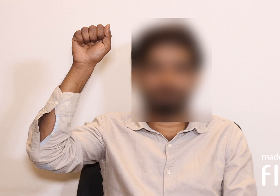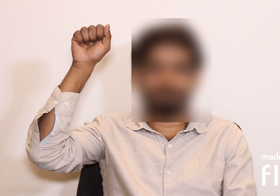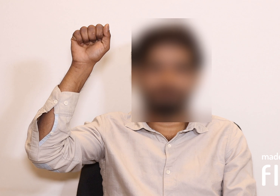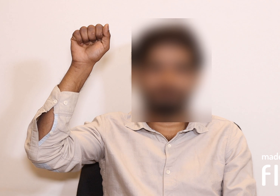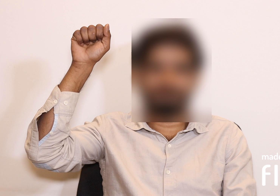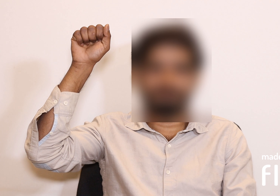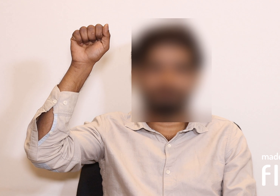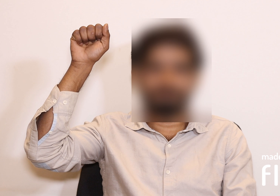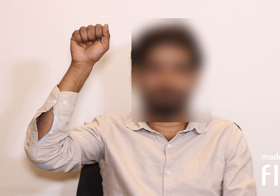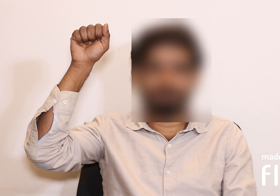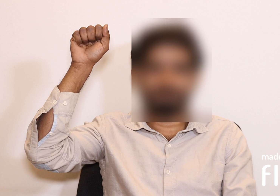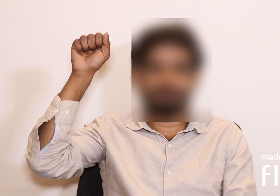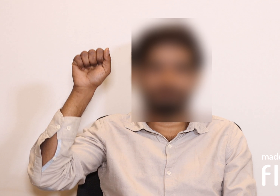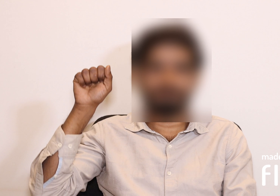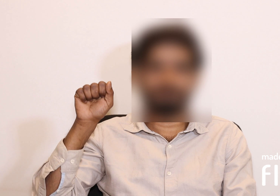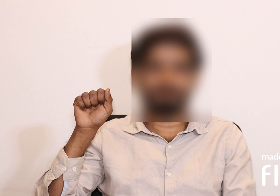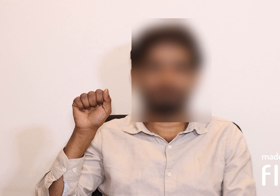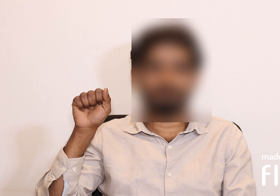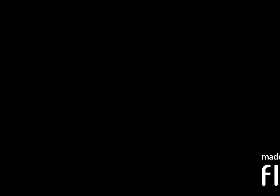آ